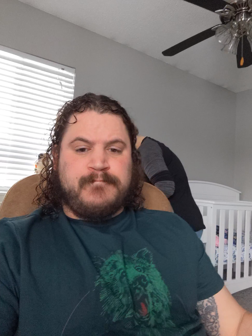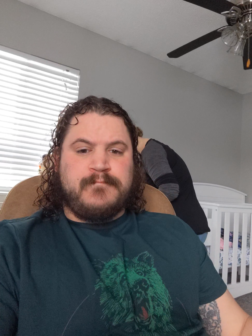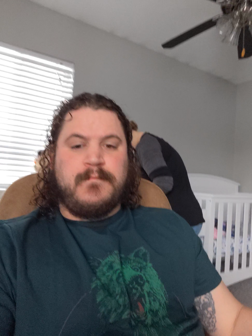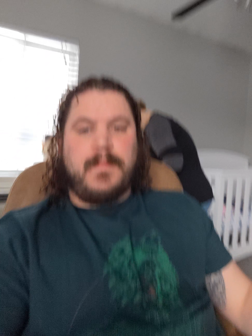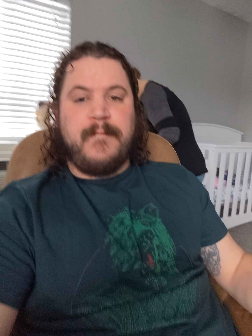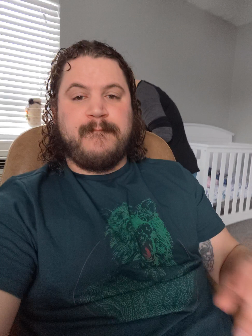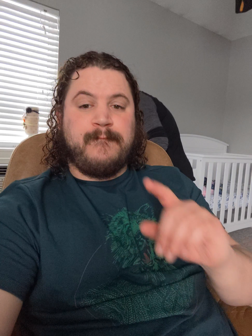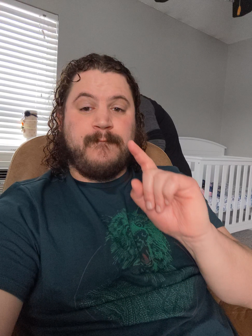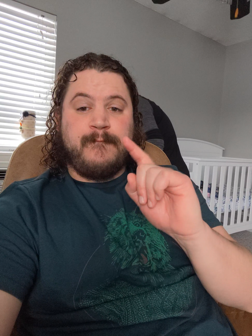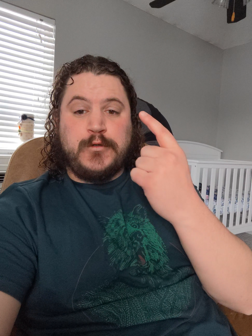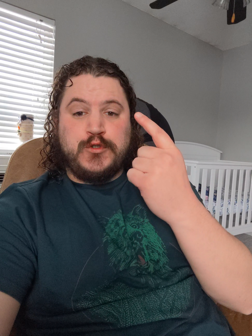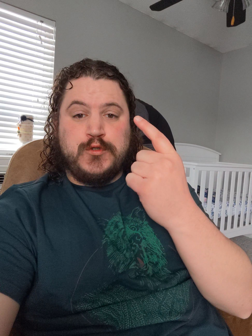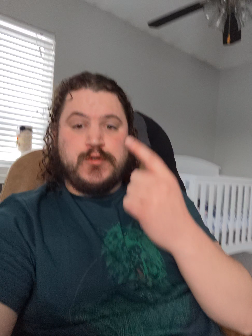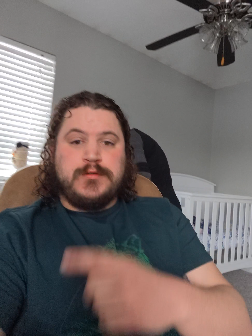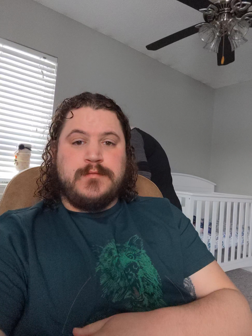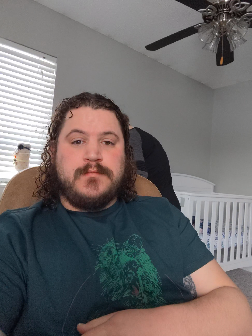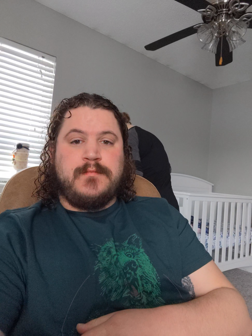first